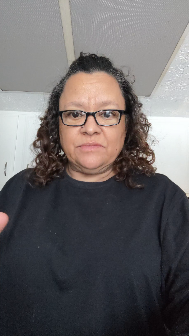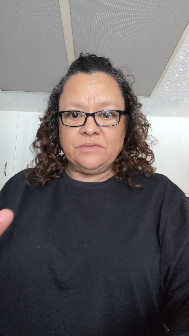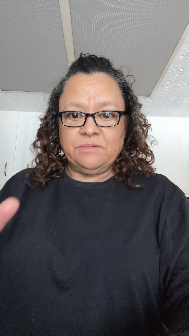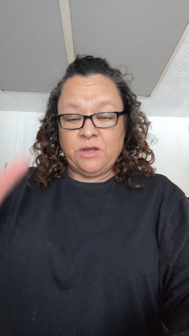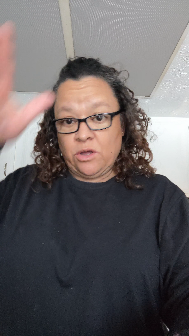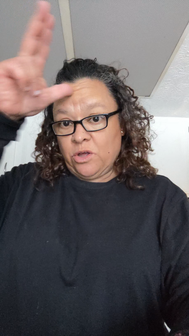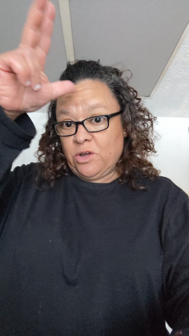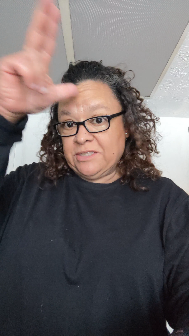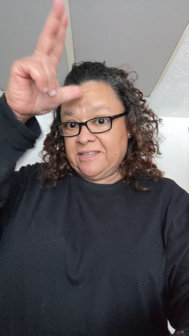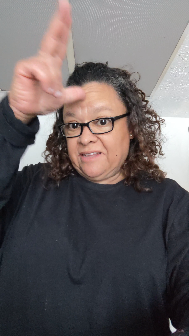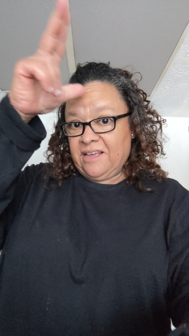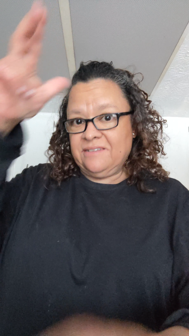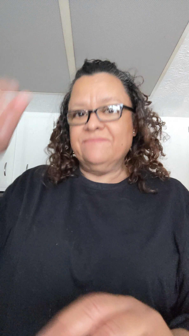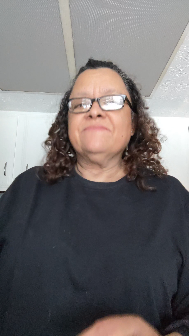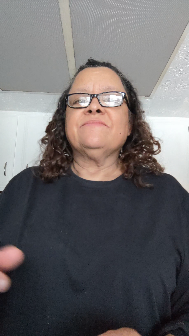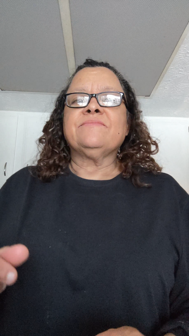rooster